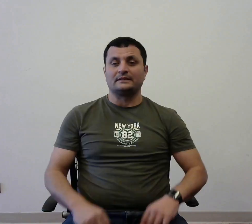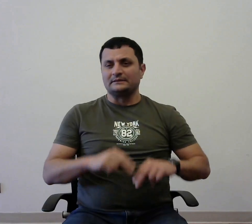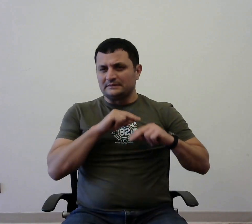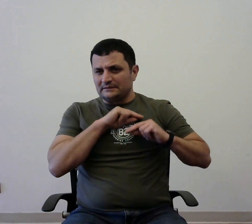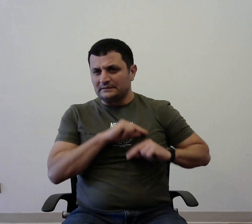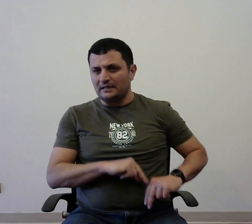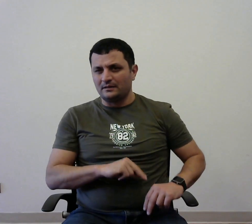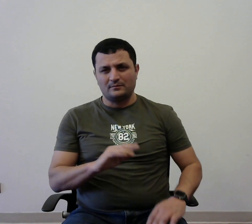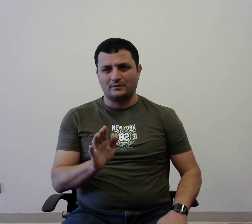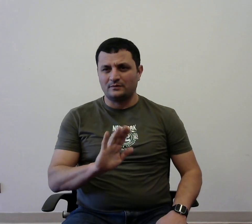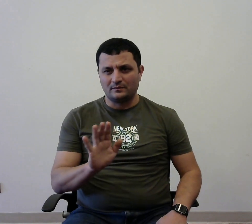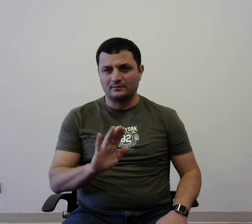zəhmət olmasa